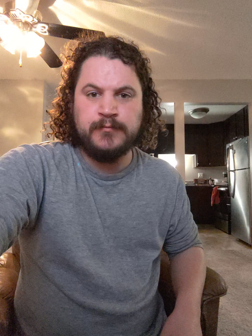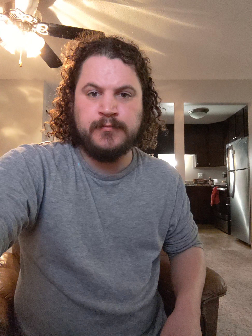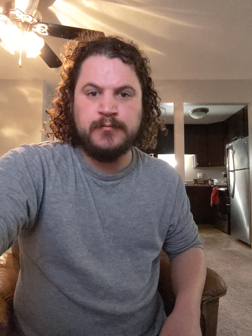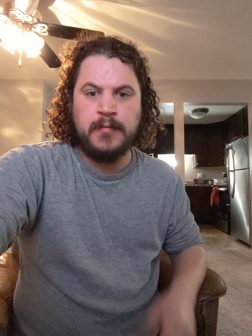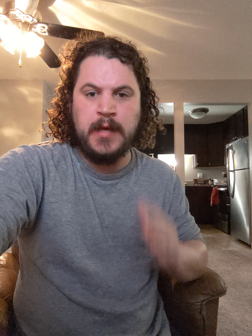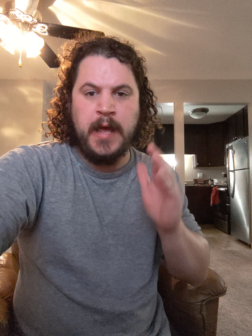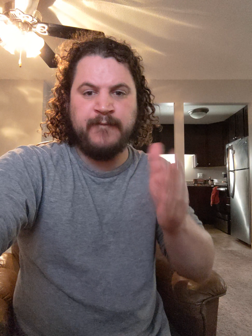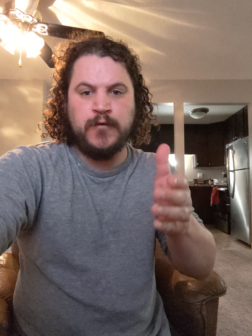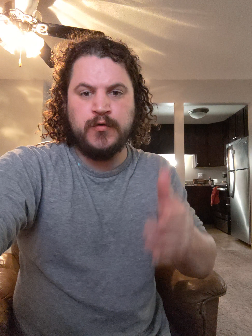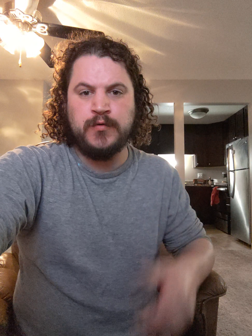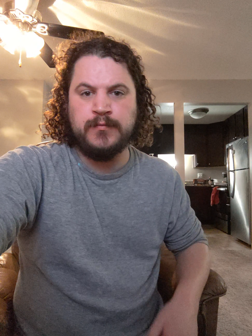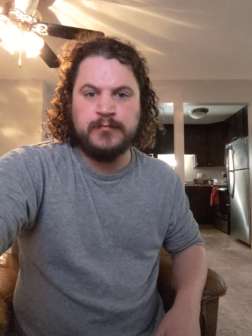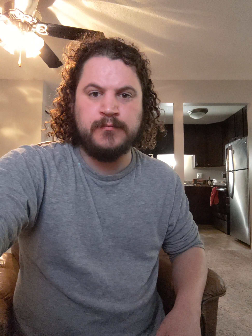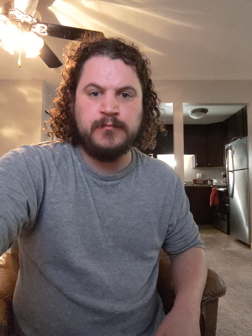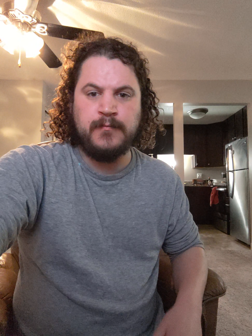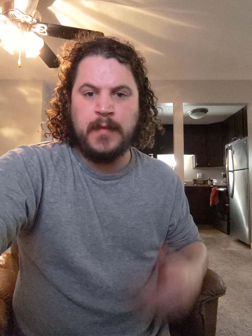after